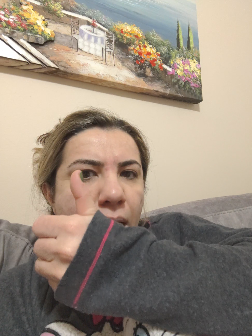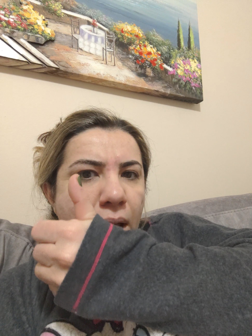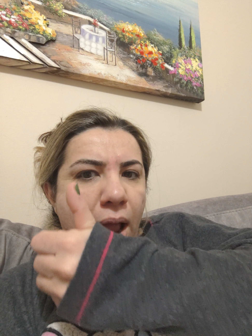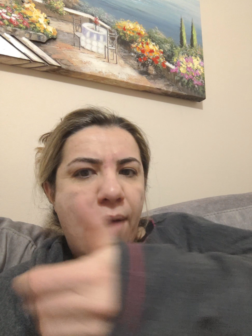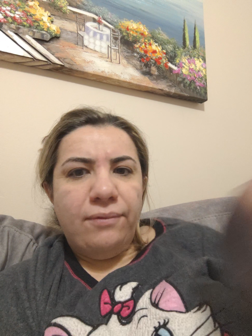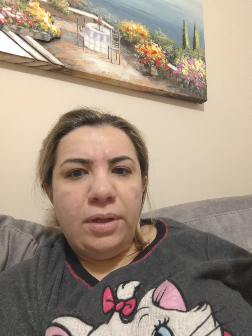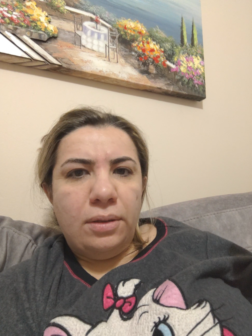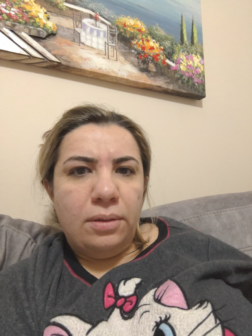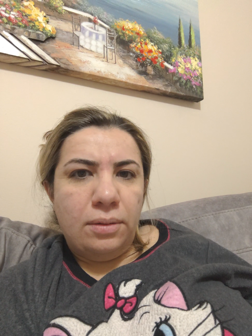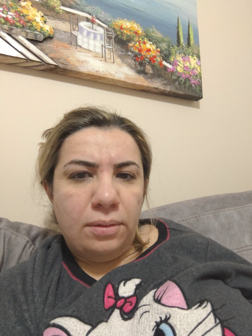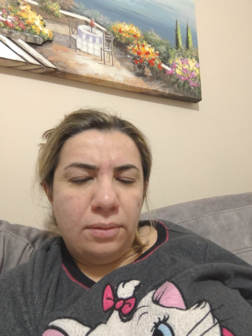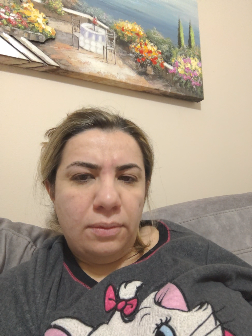every